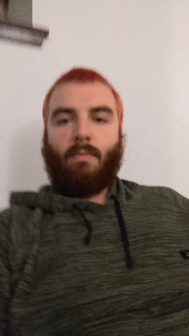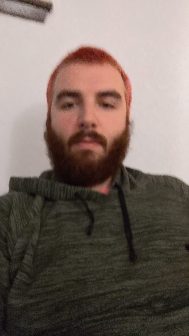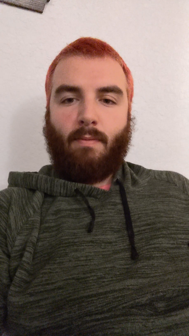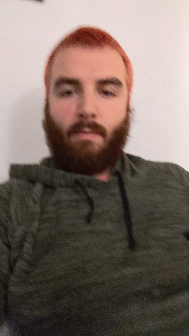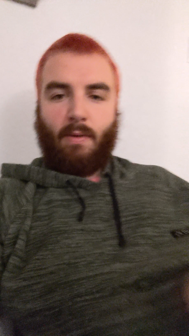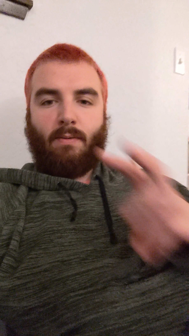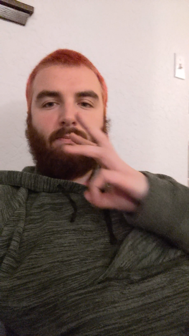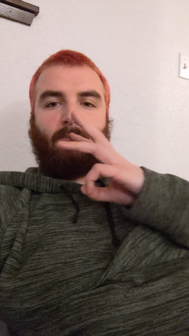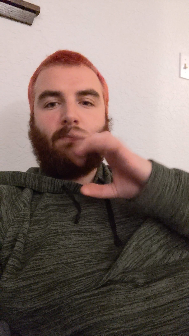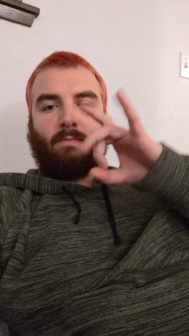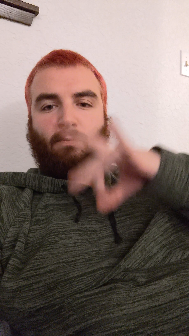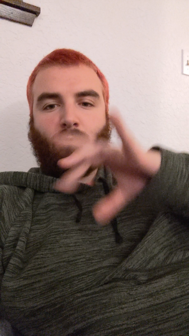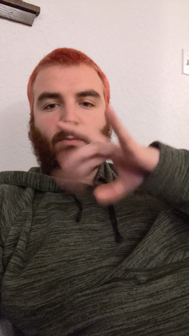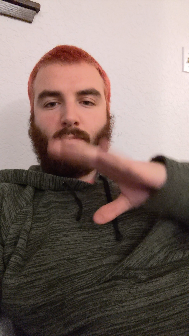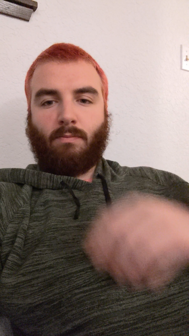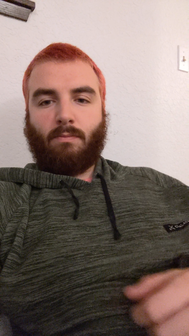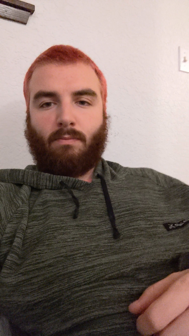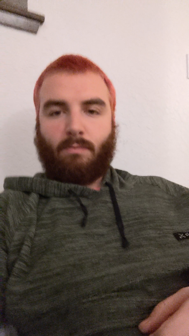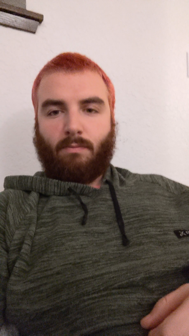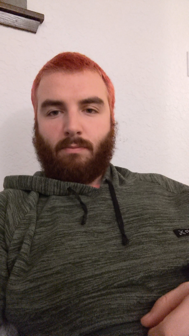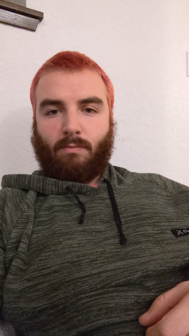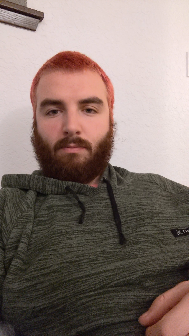melon